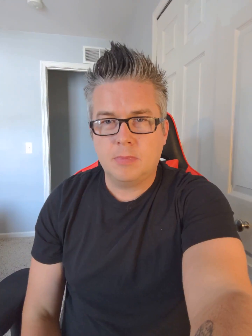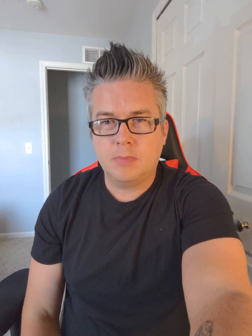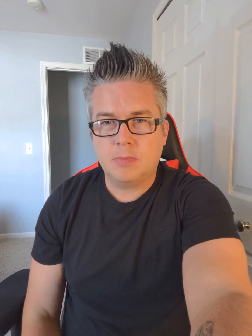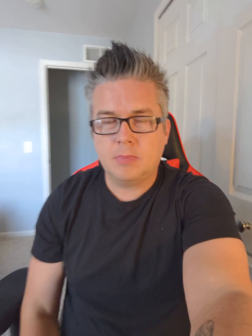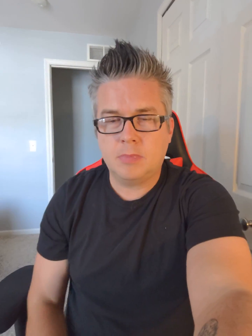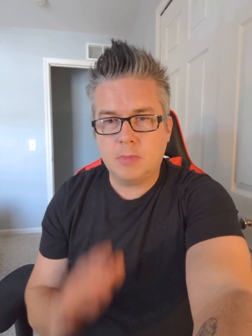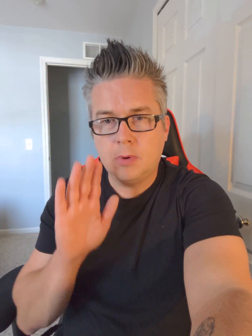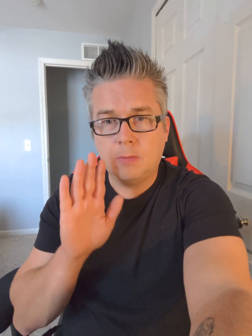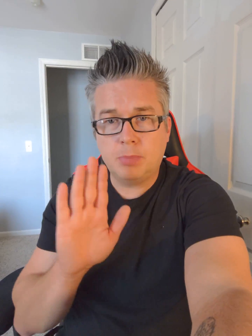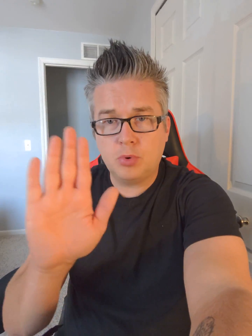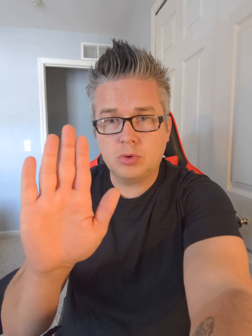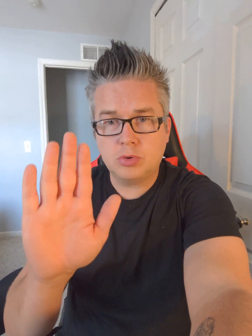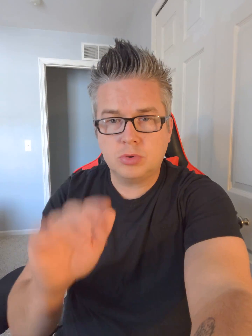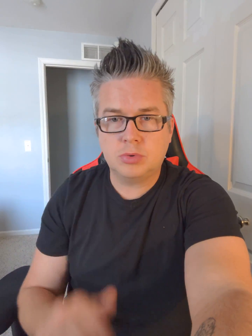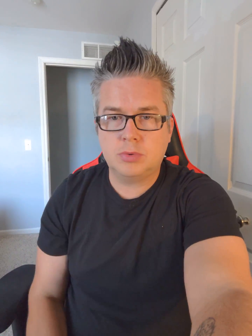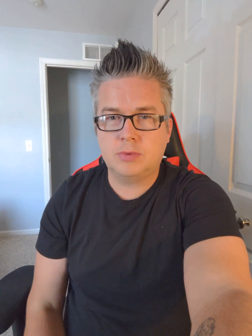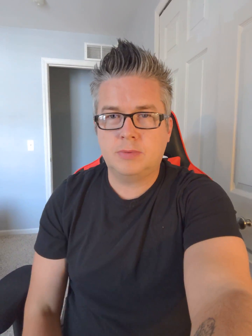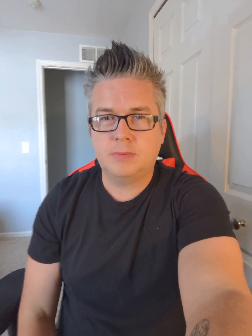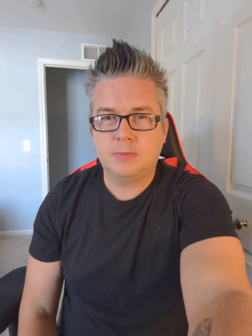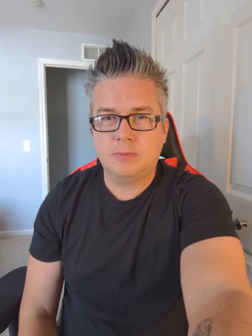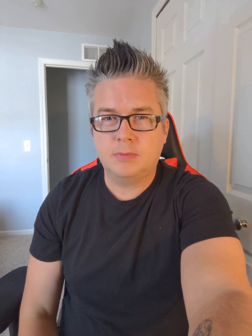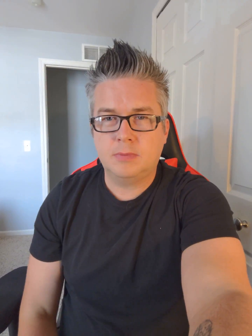push